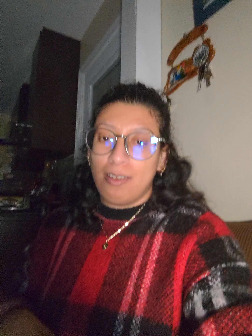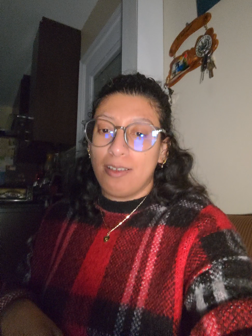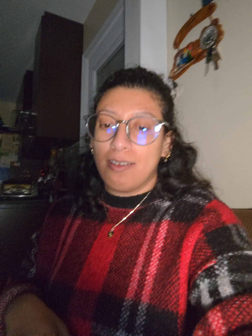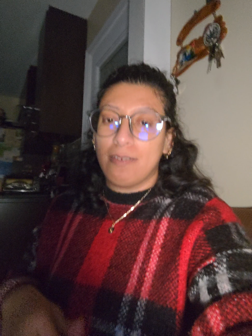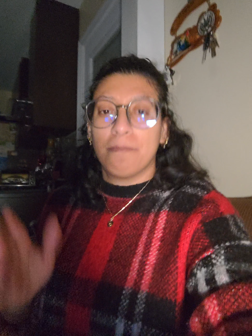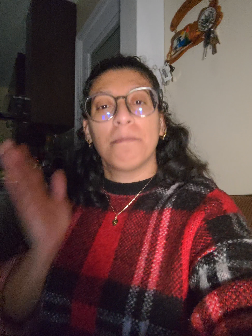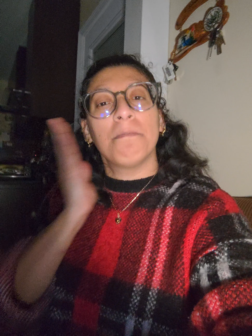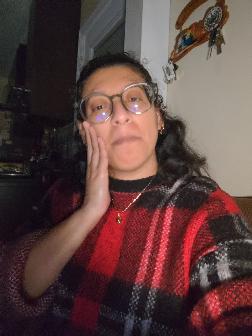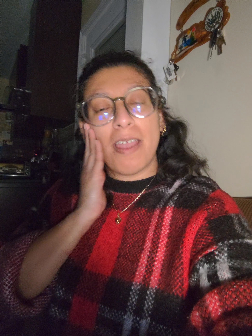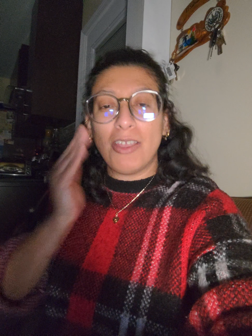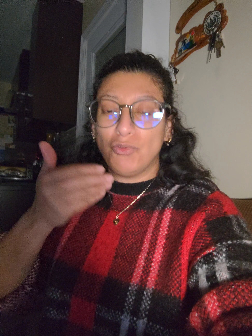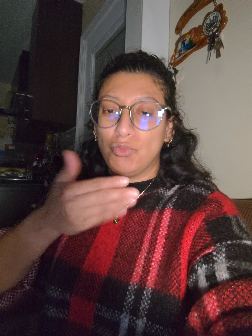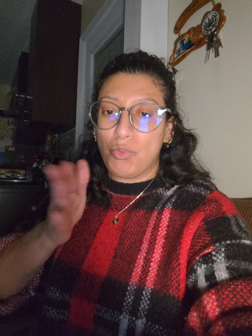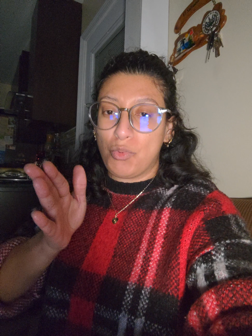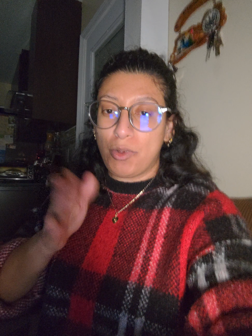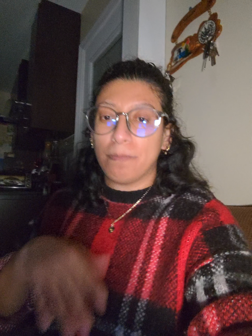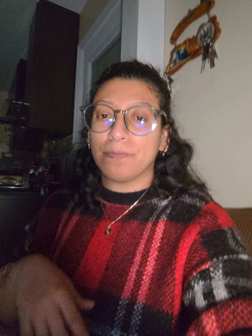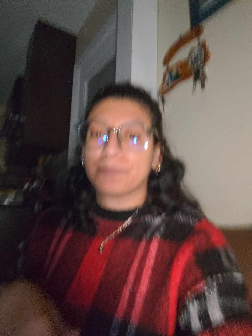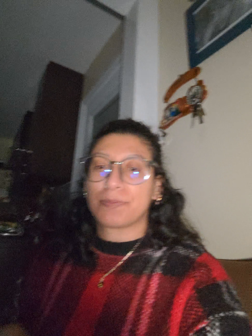bedroom